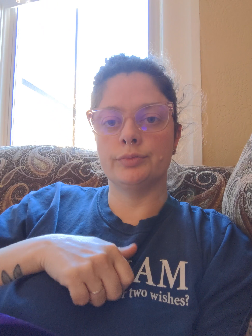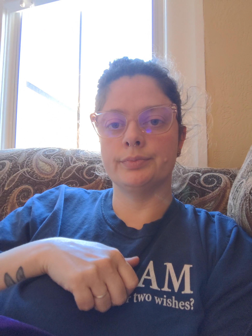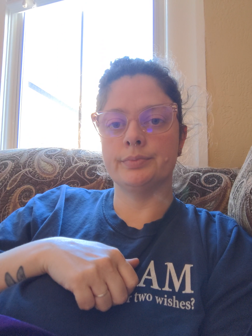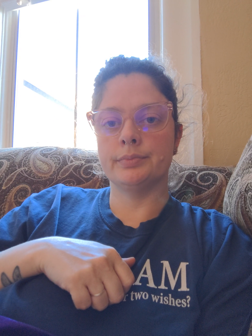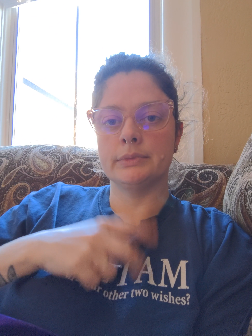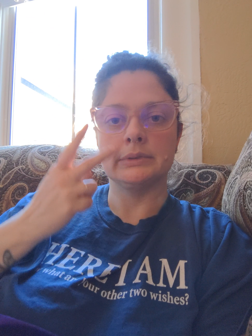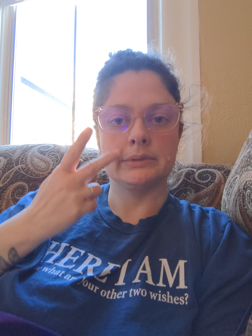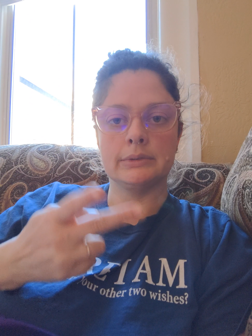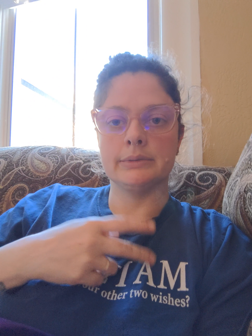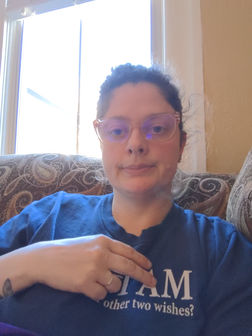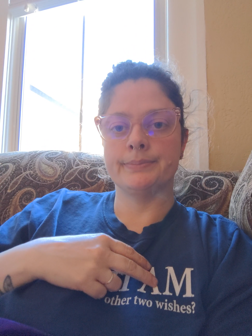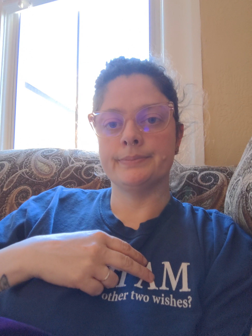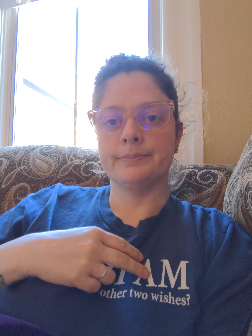see